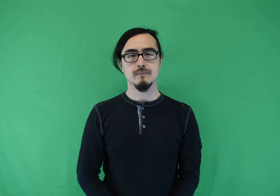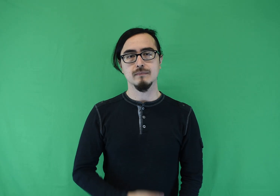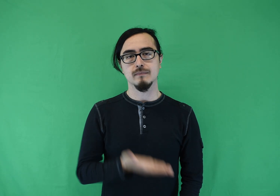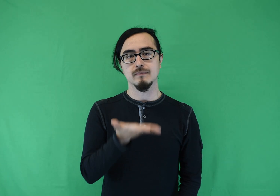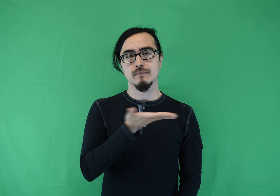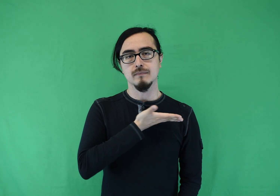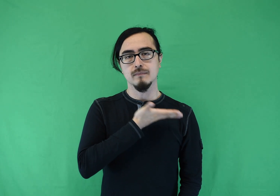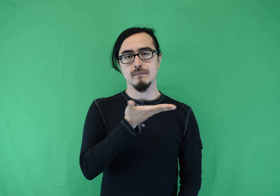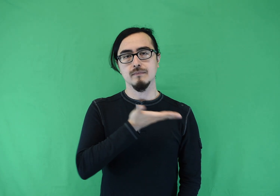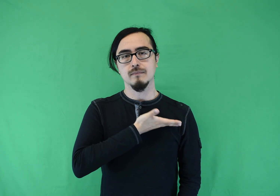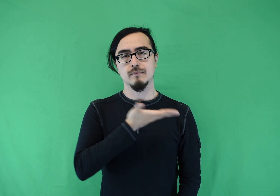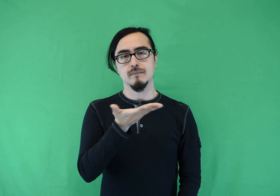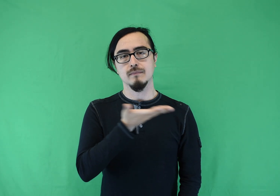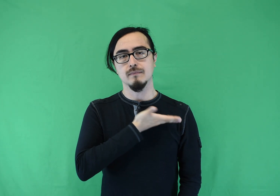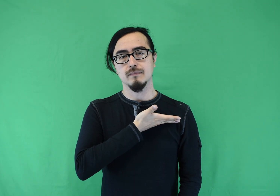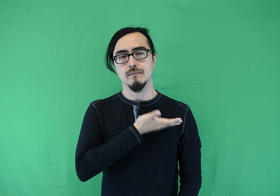tener